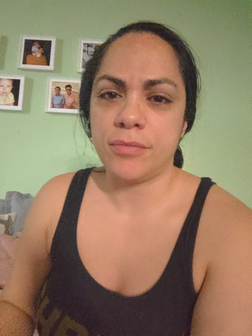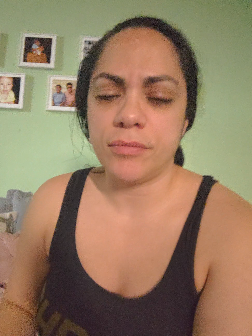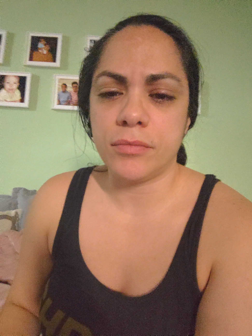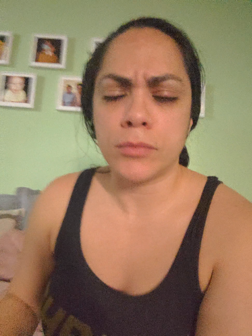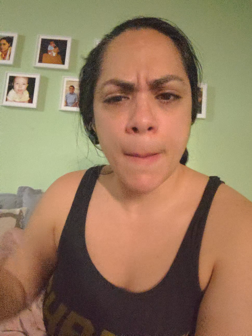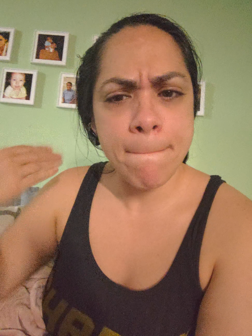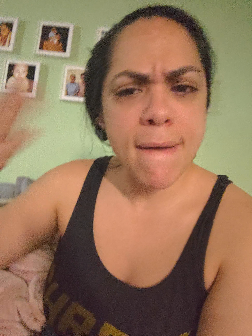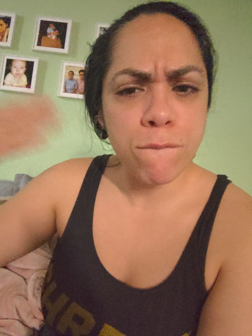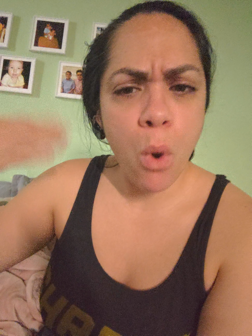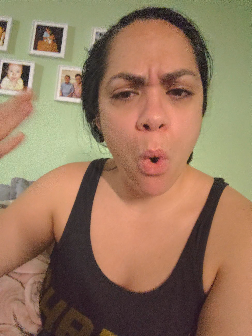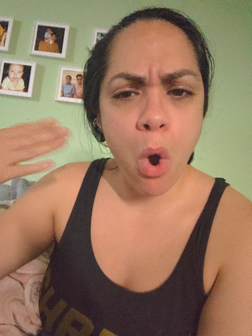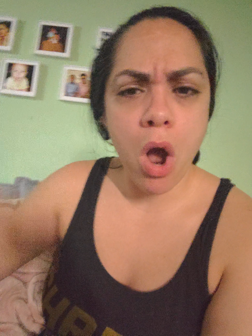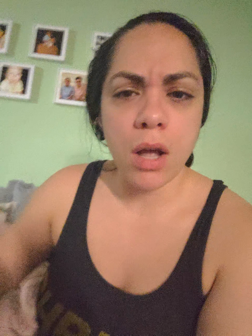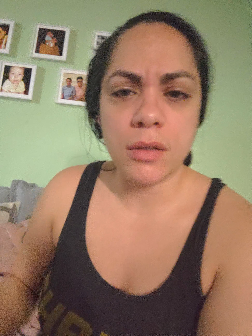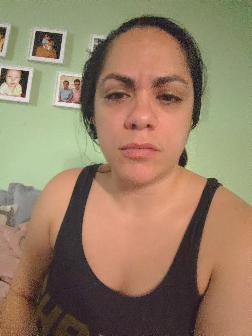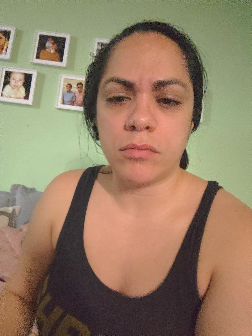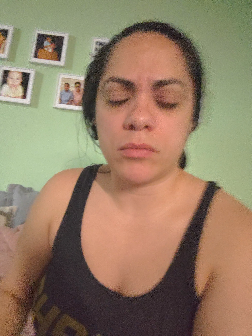before